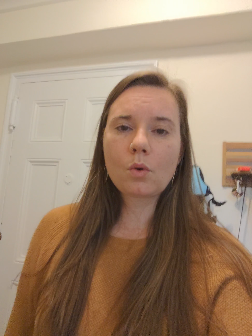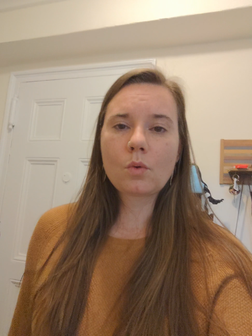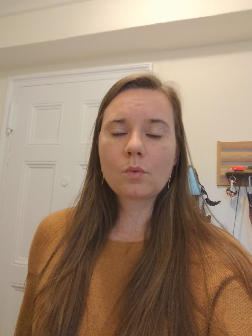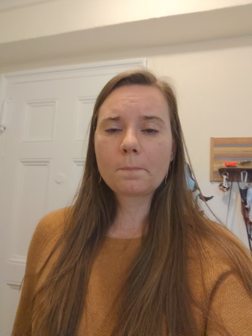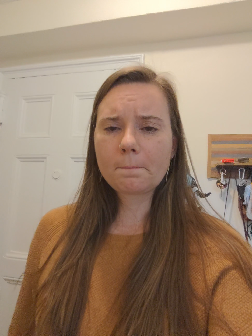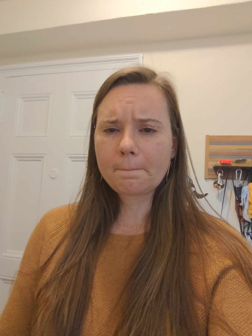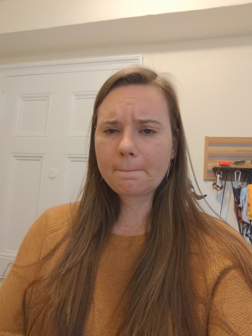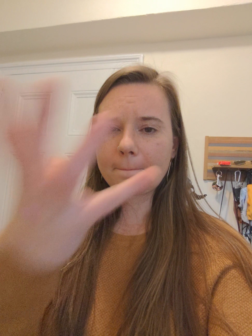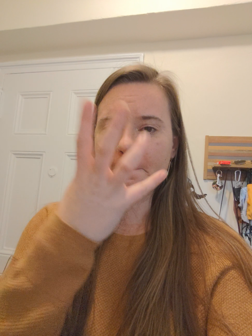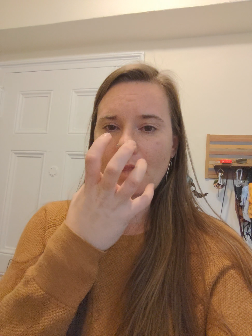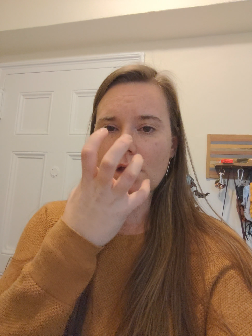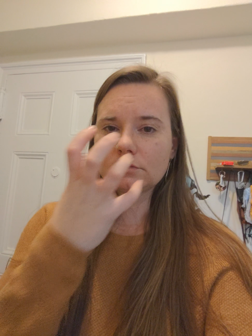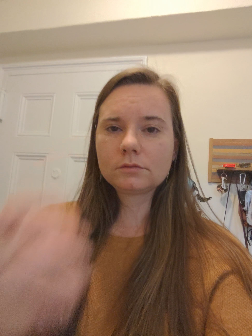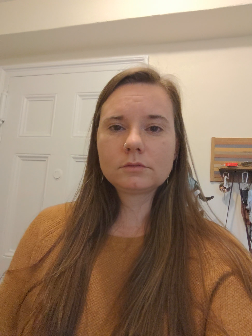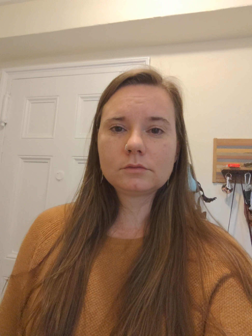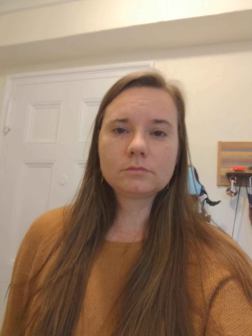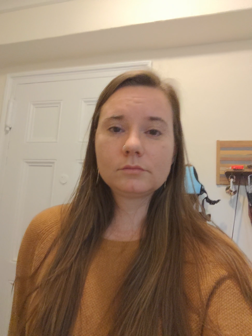mad